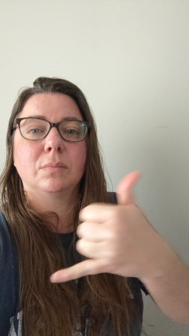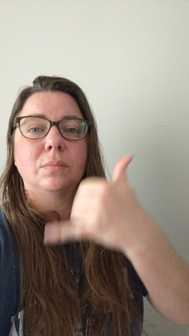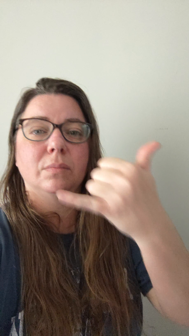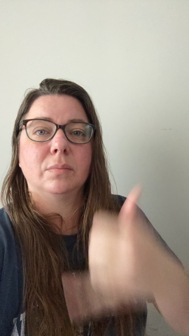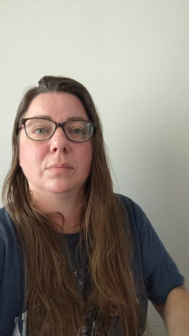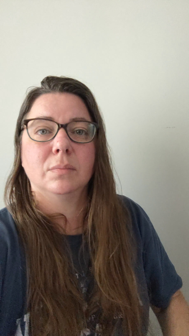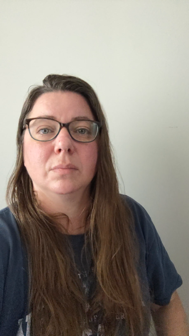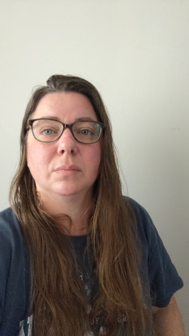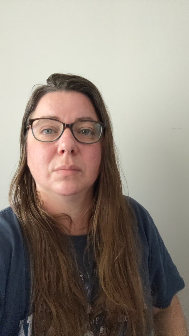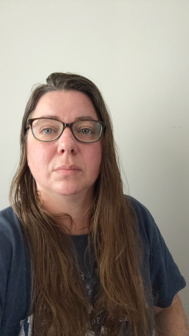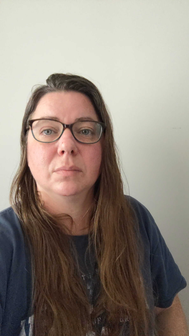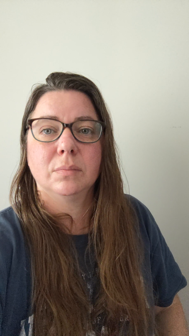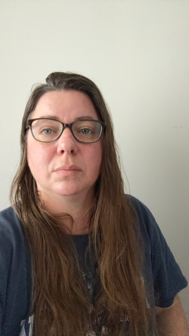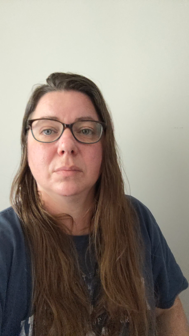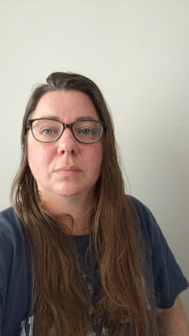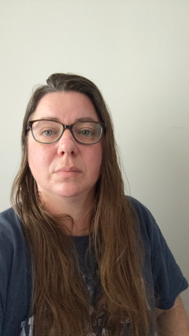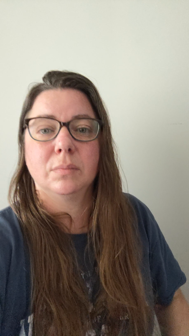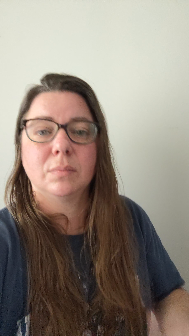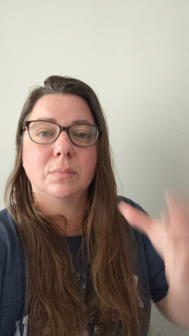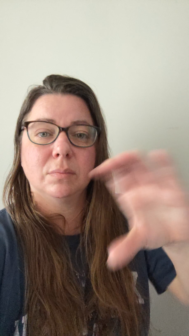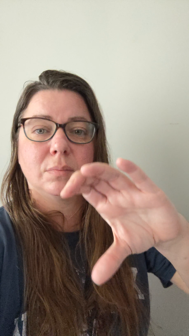dump